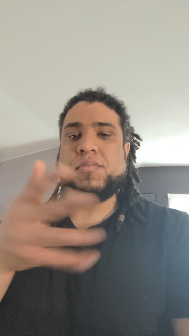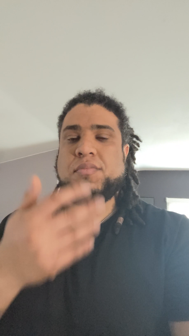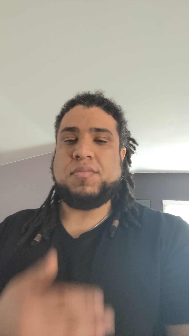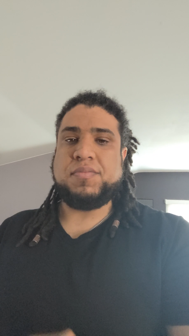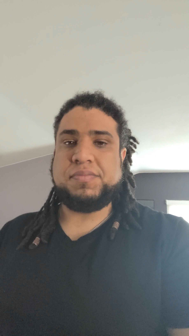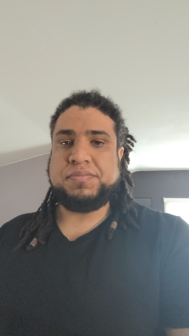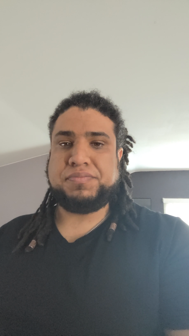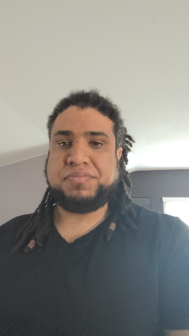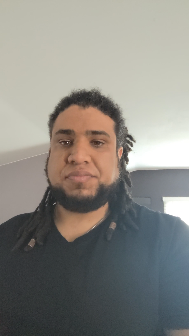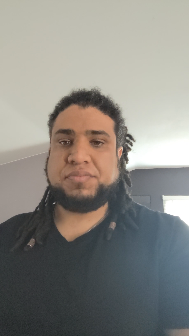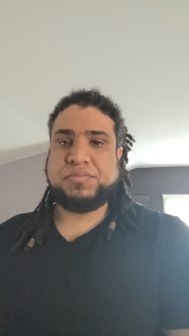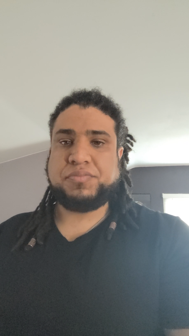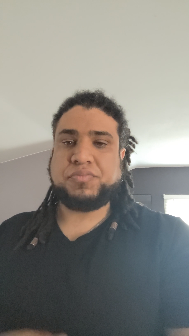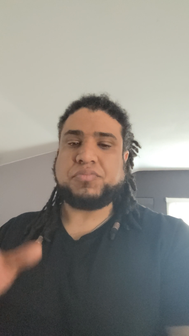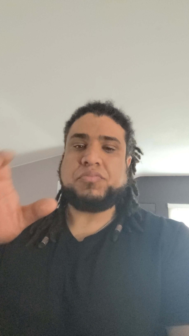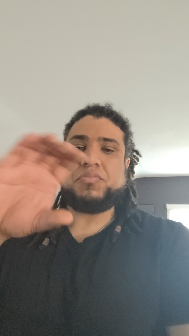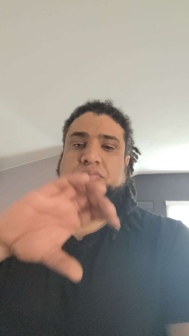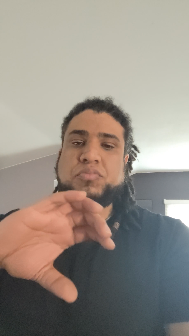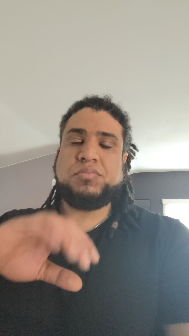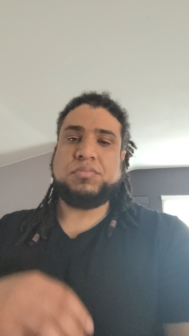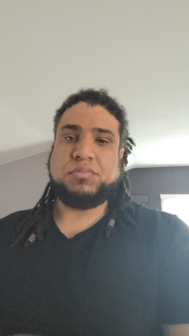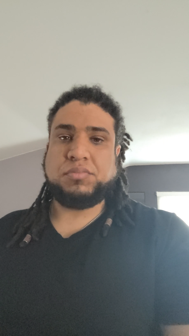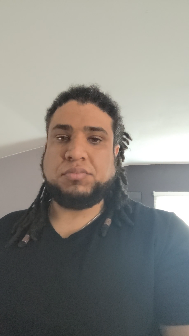pour